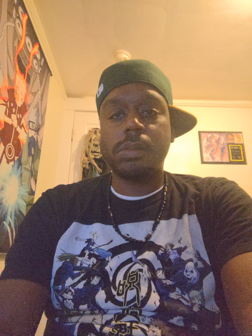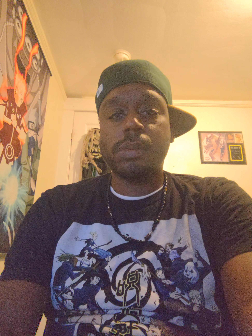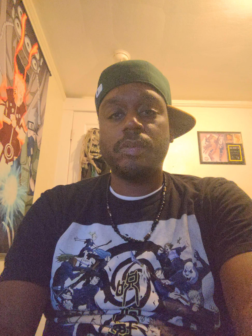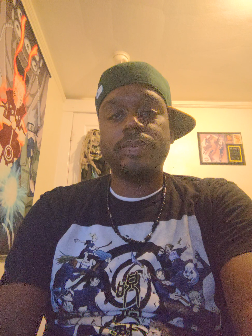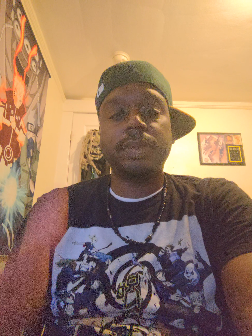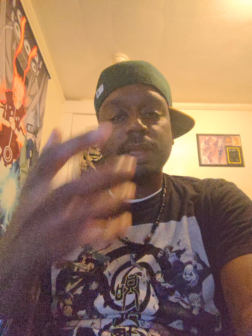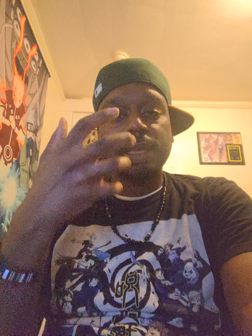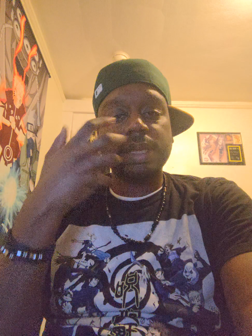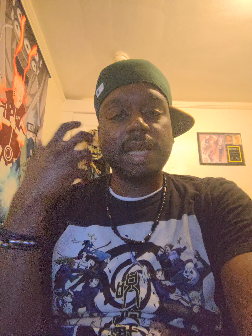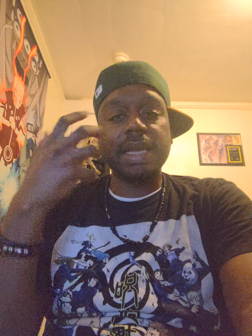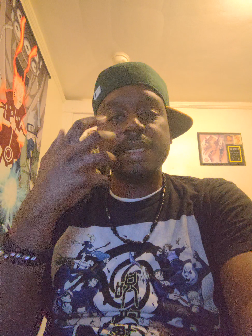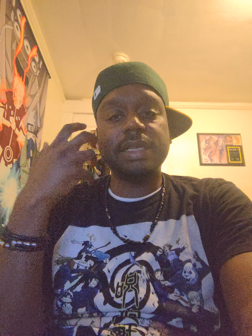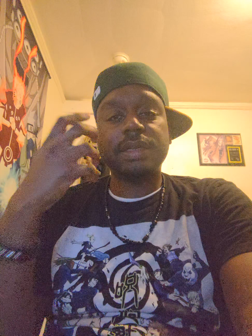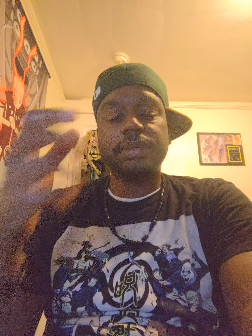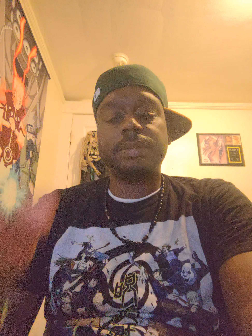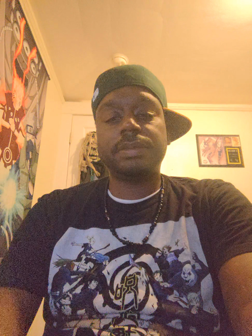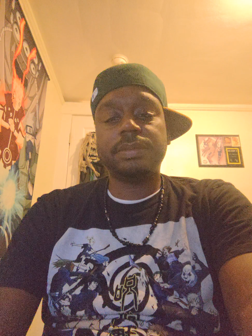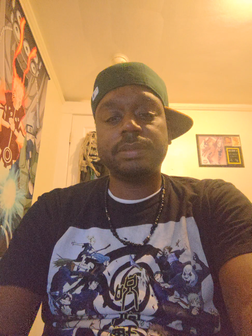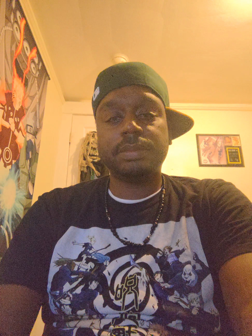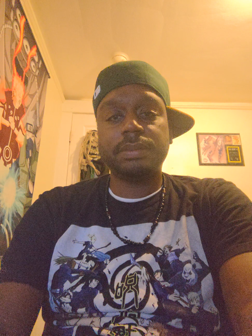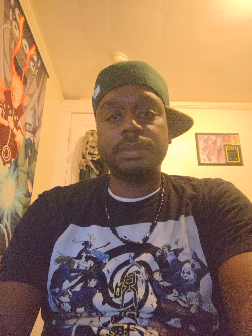tiger